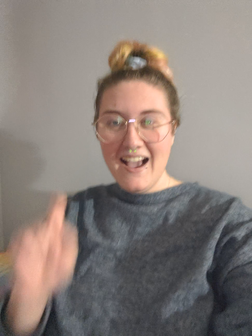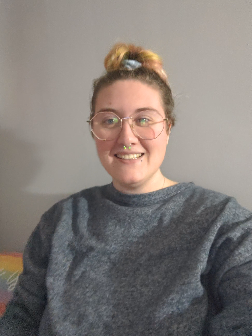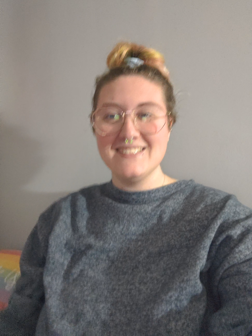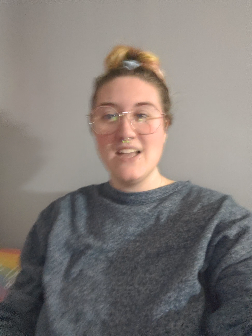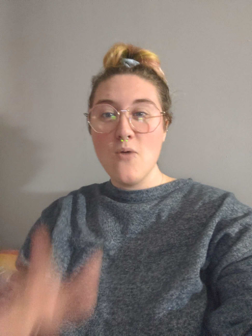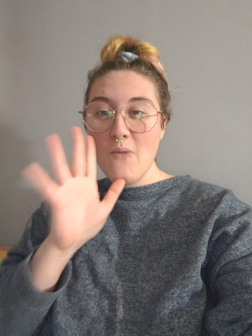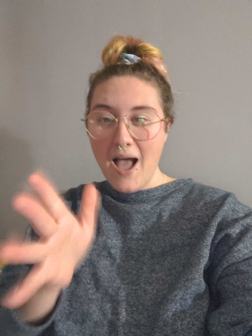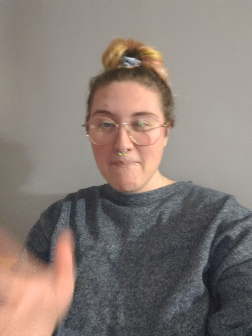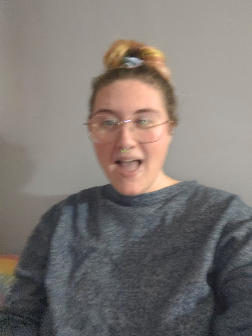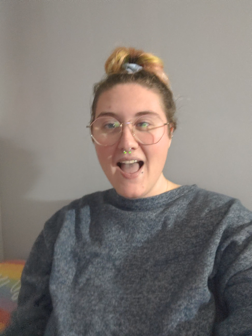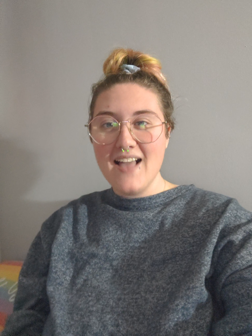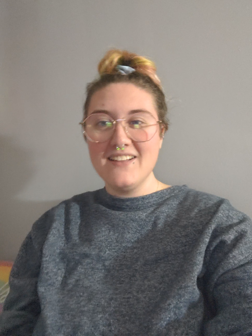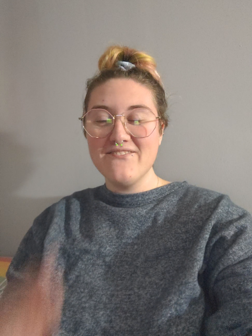grandma